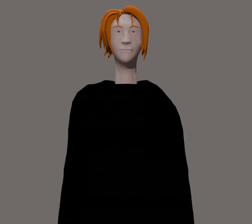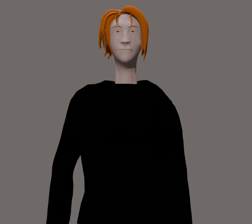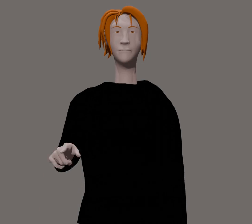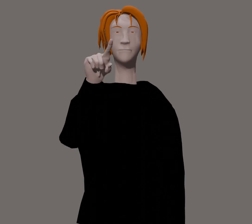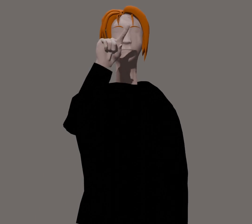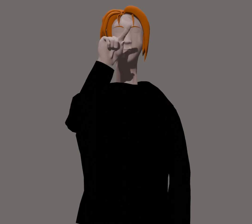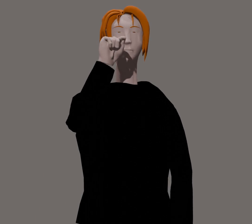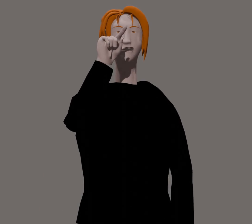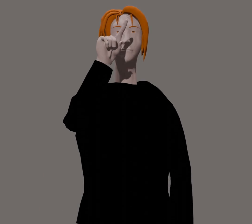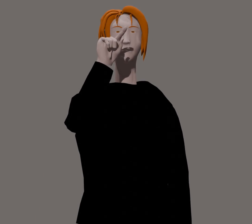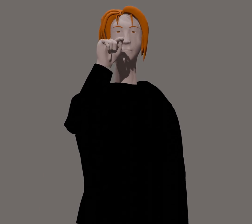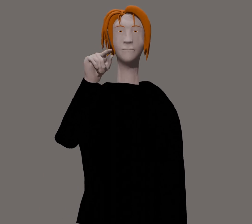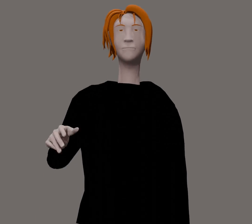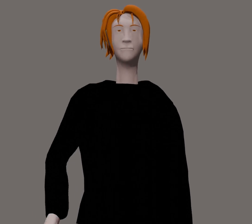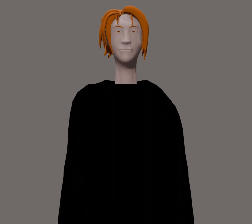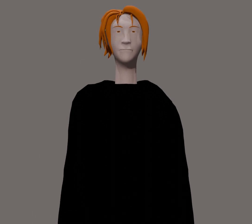Chirp